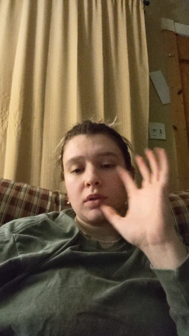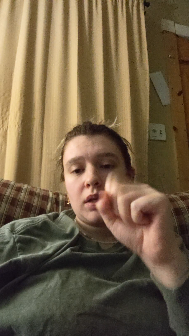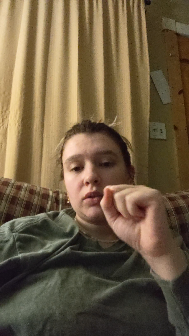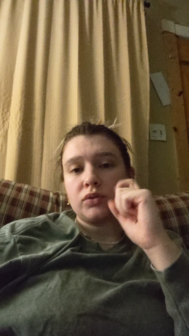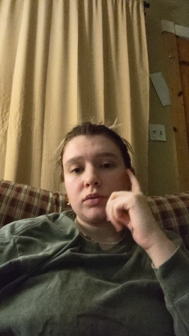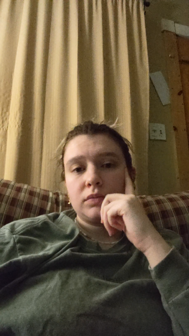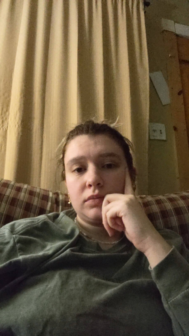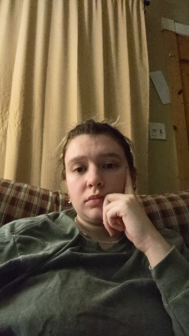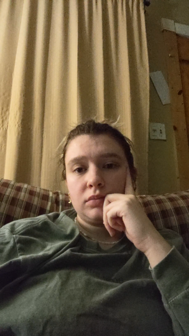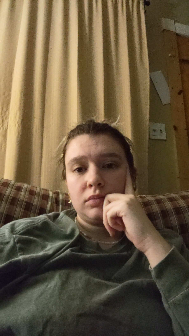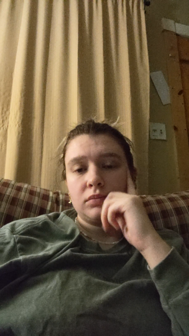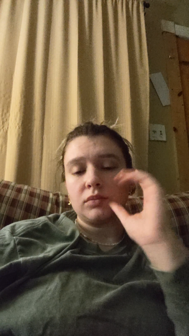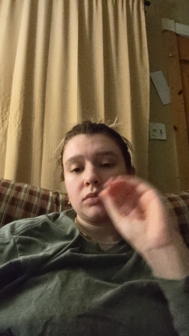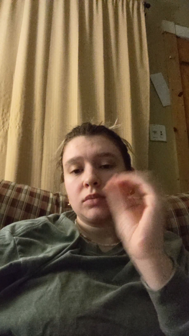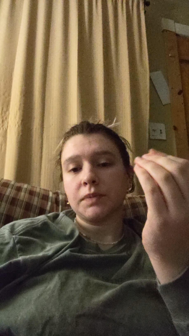none